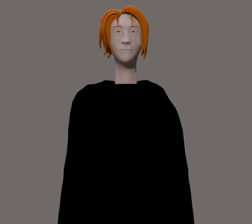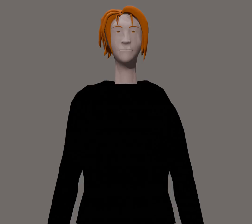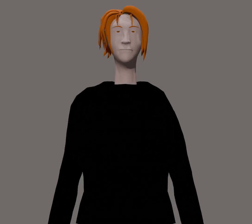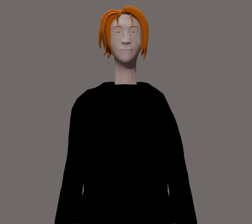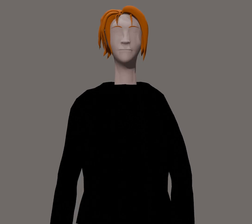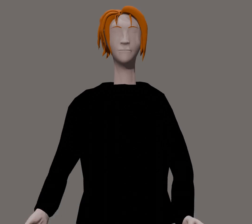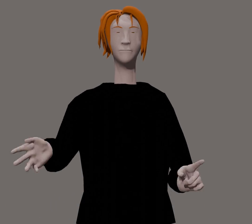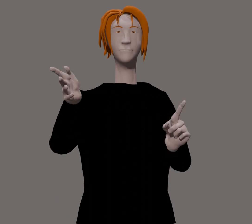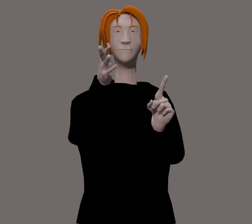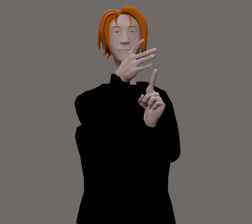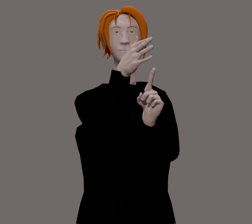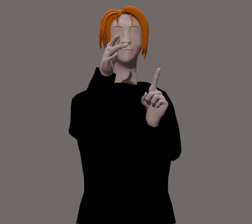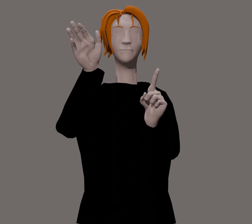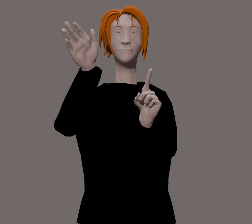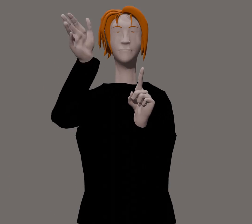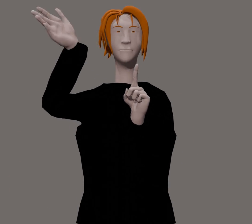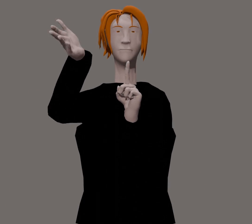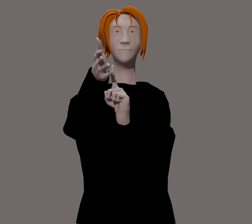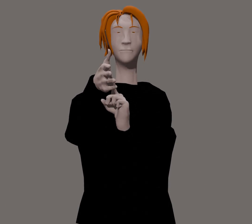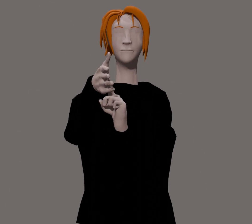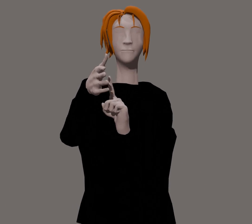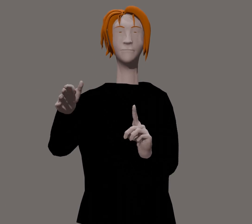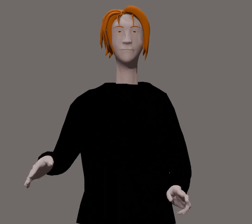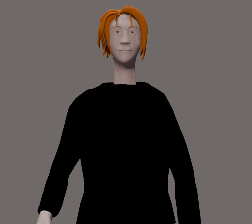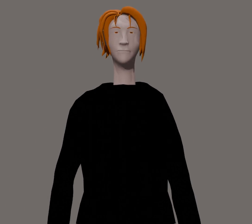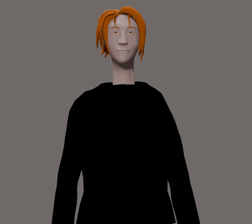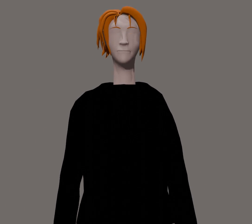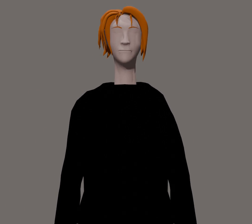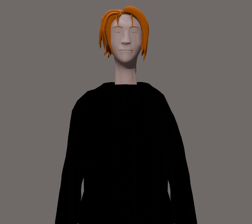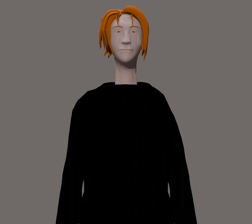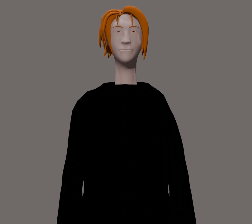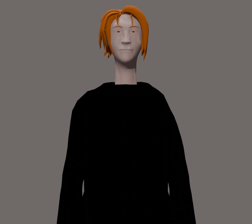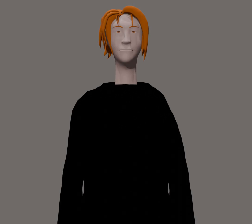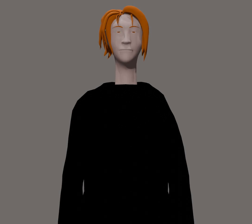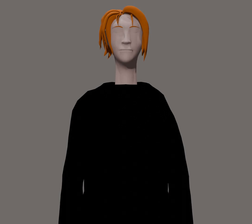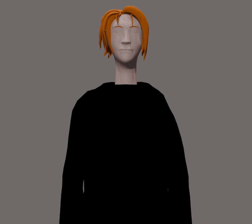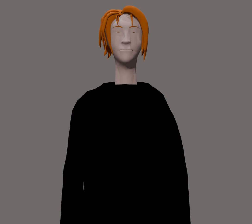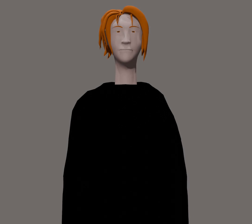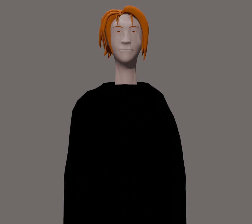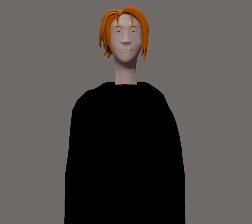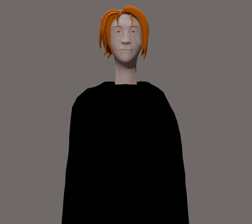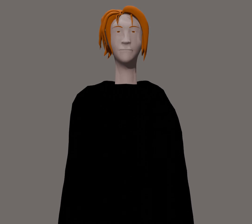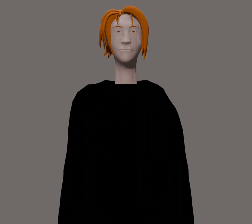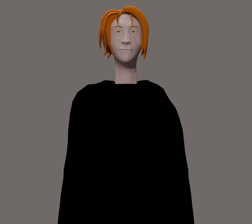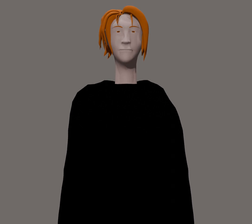Cajole